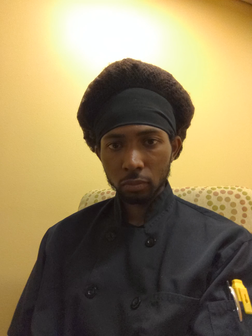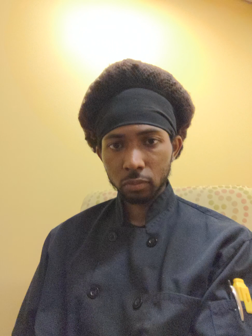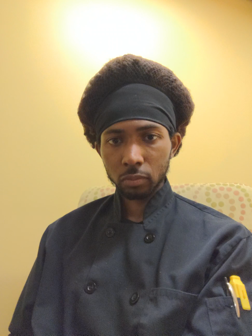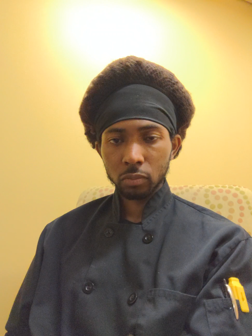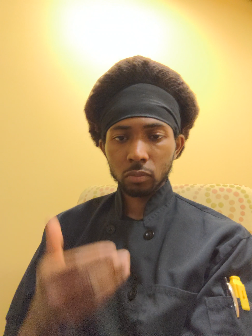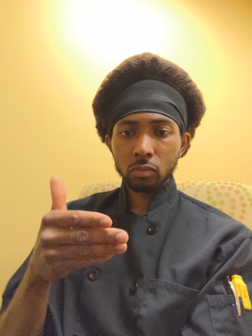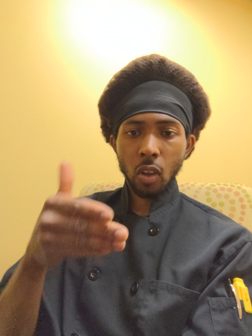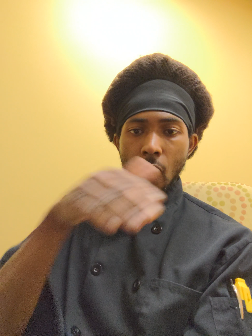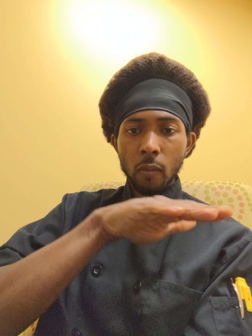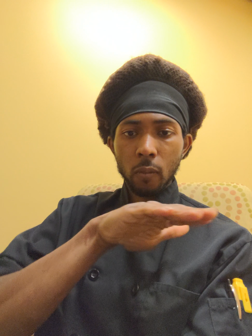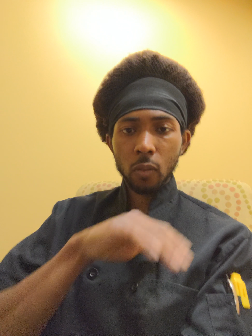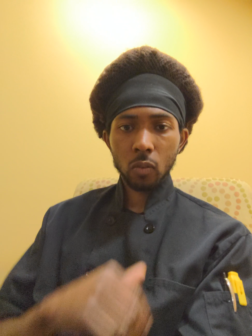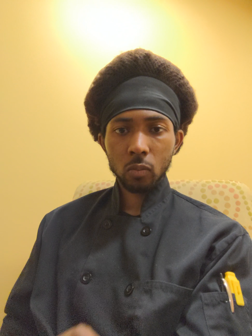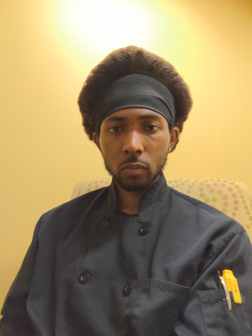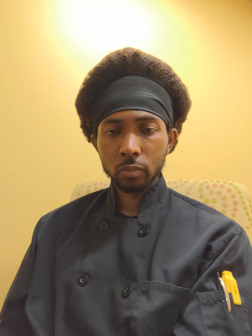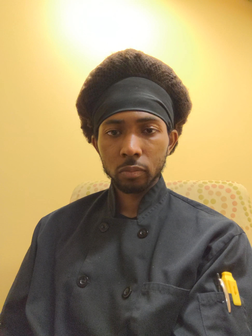cover